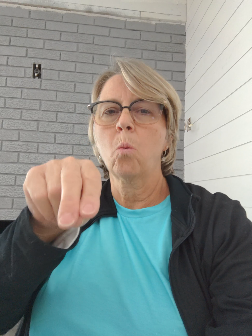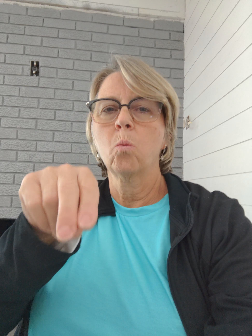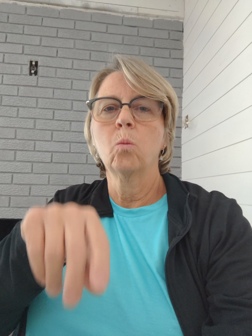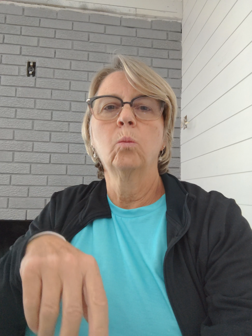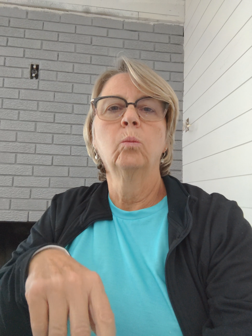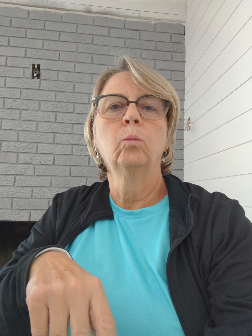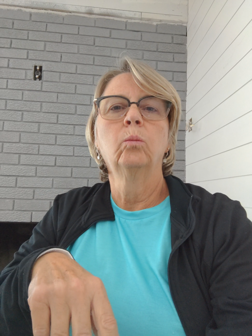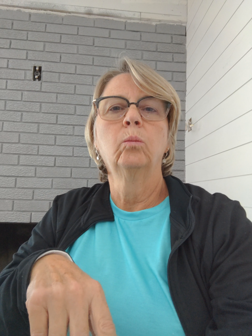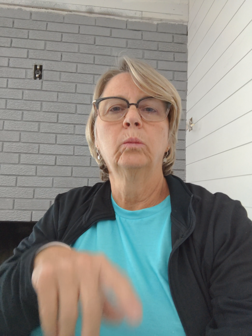no